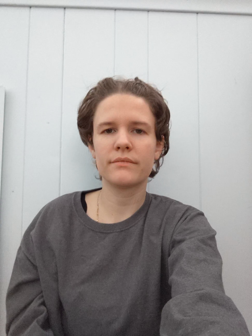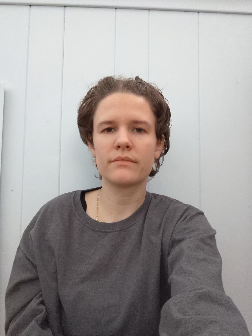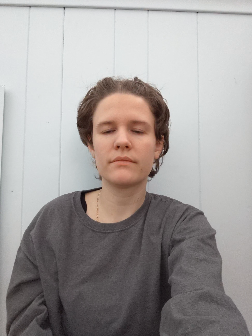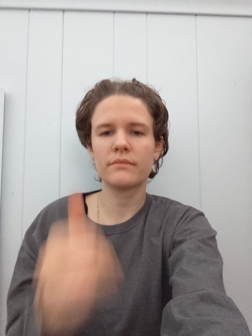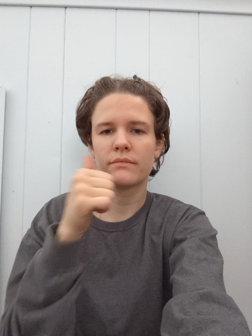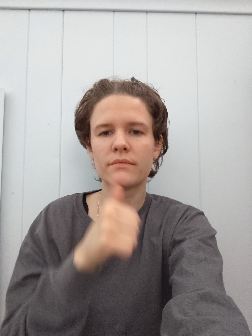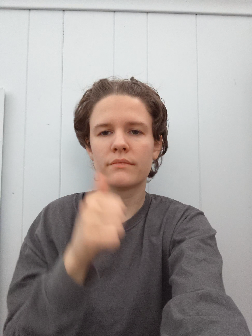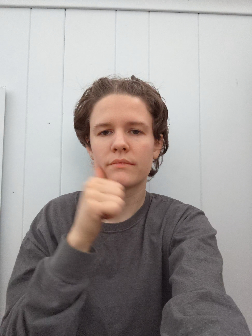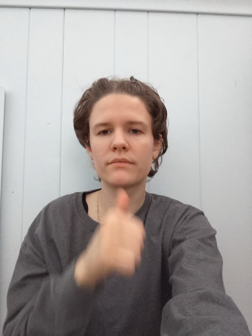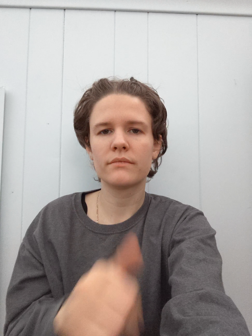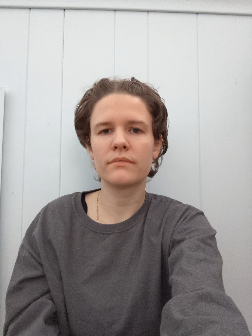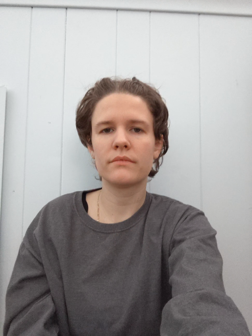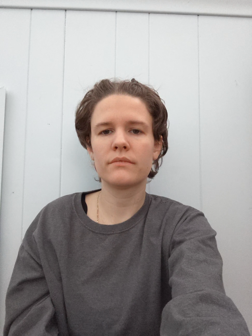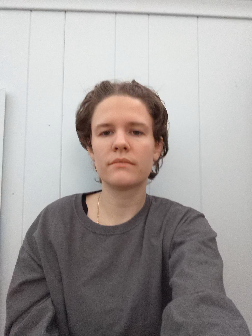girl